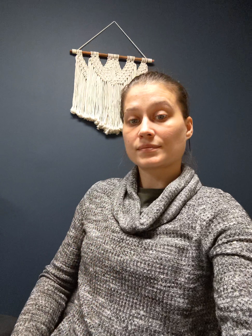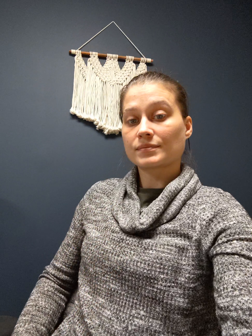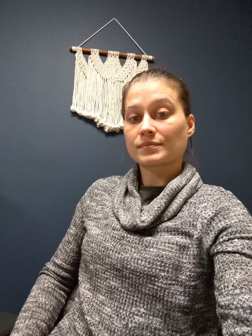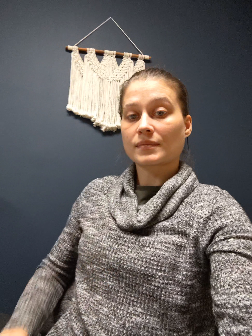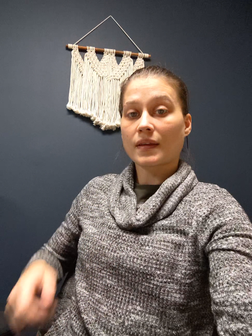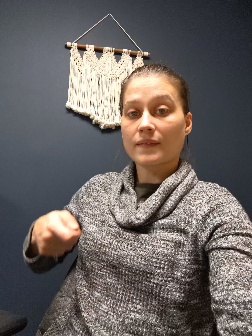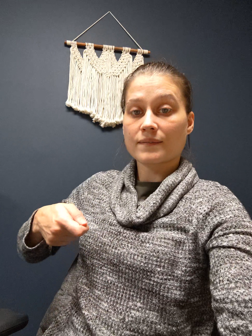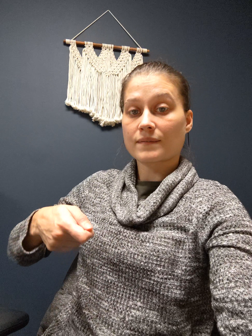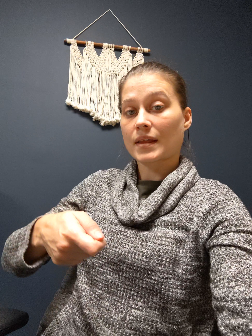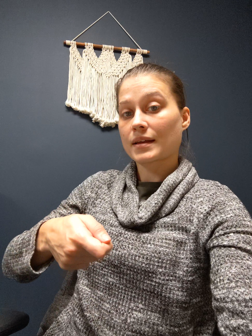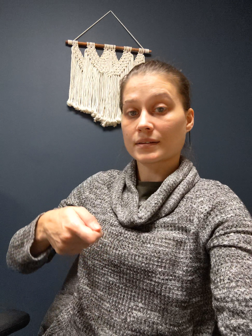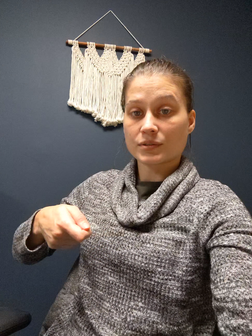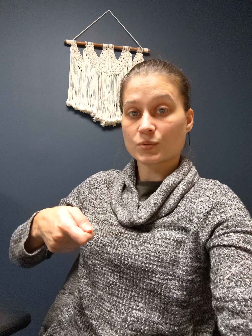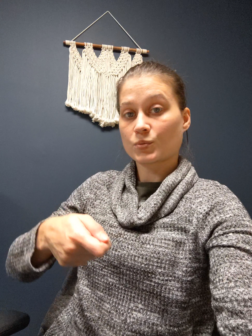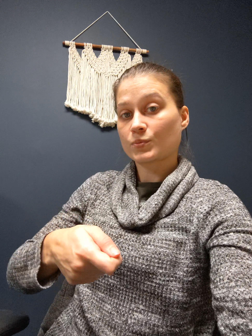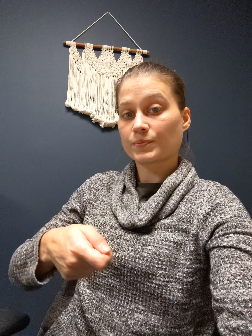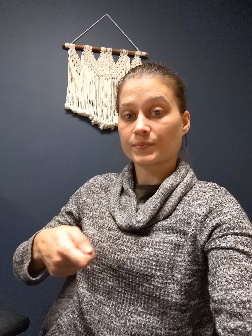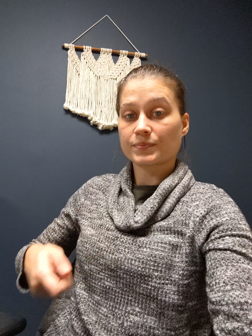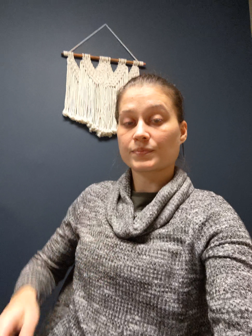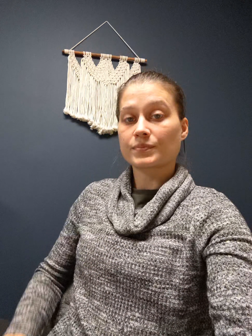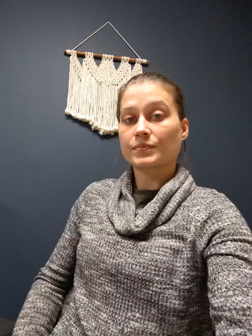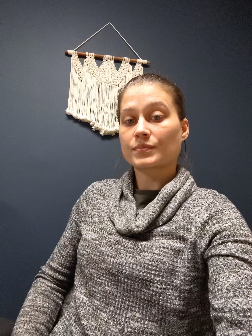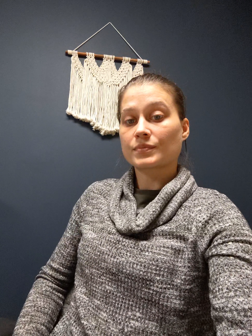vacuum